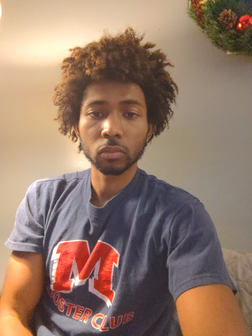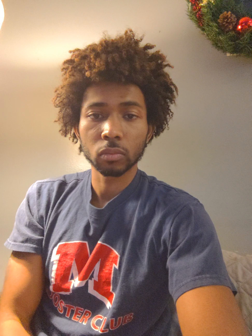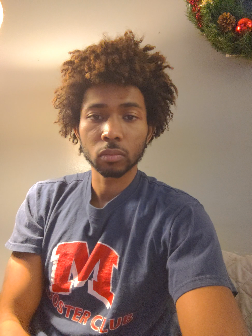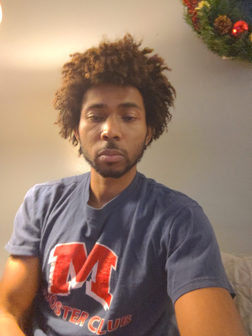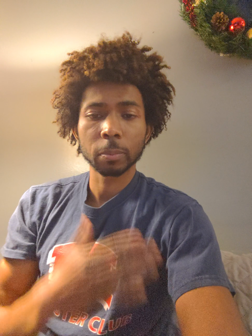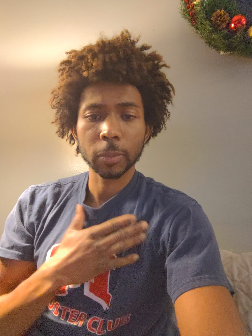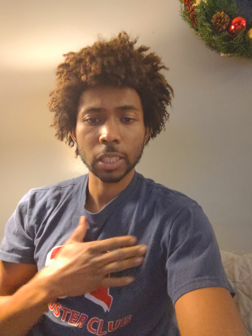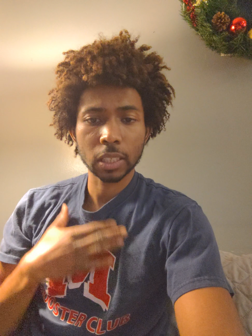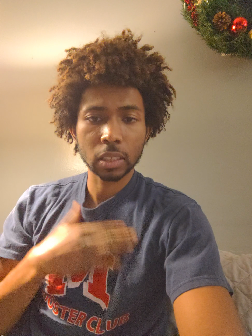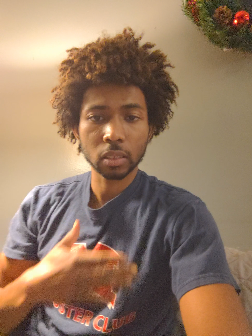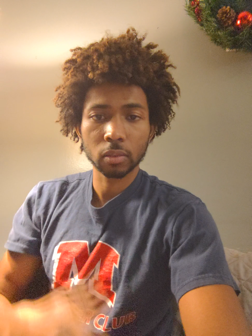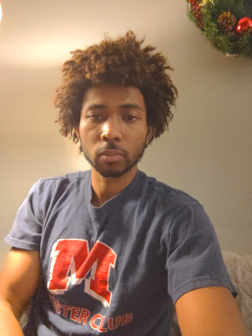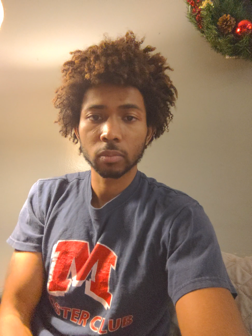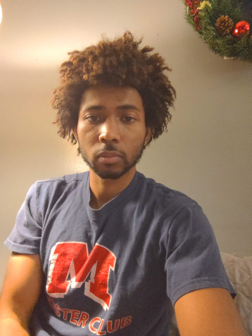please